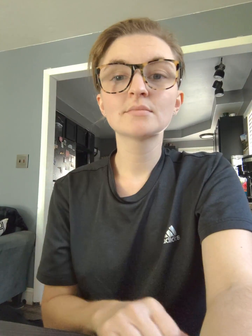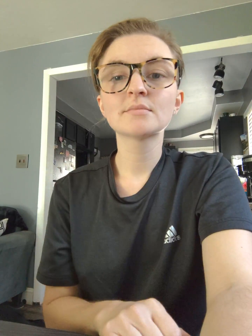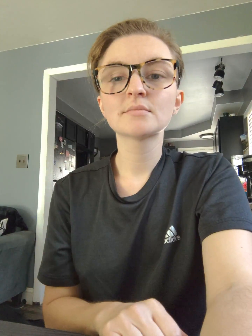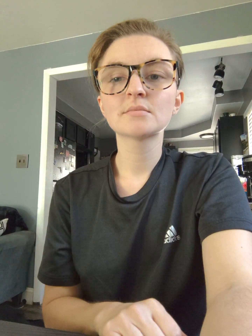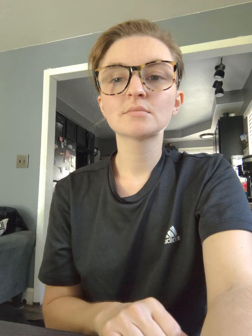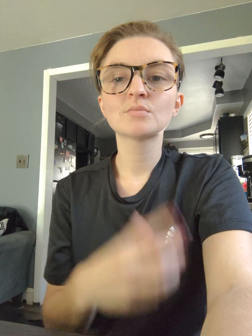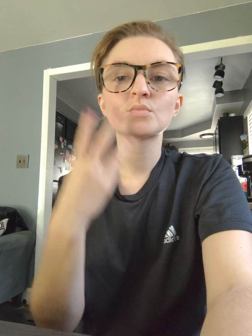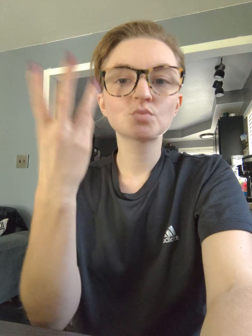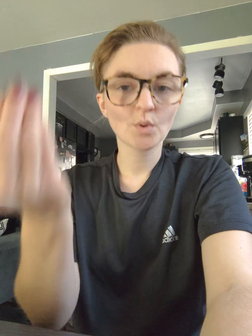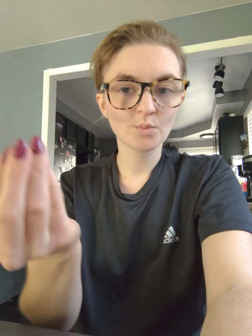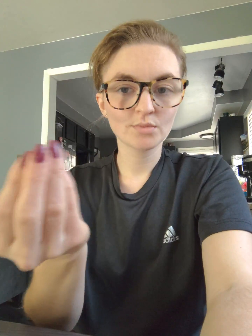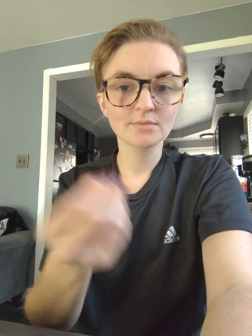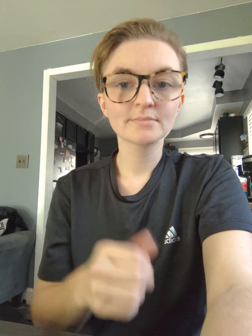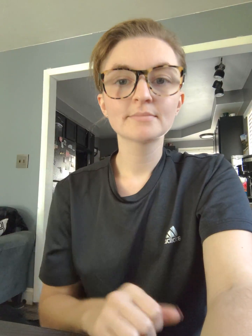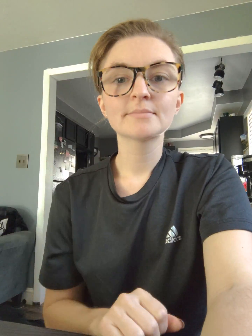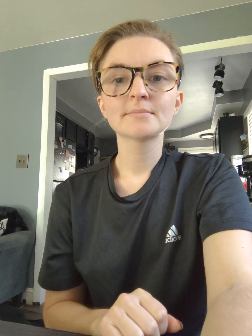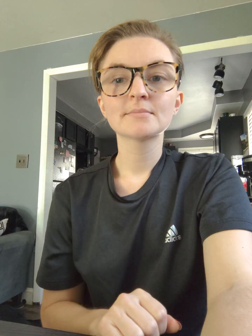going to